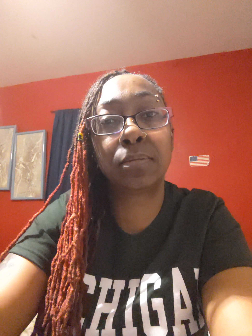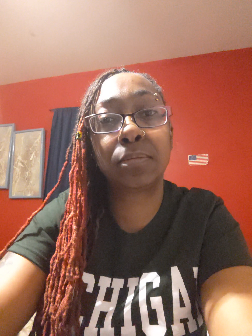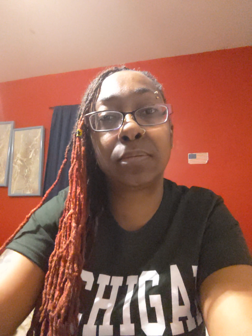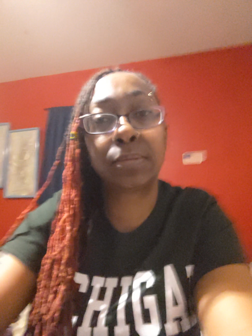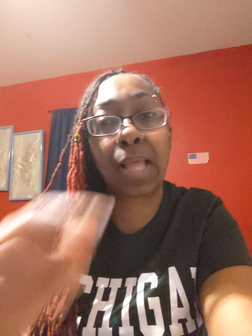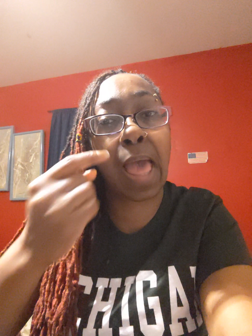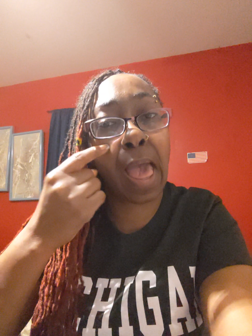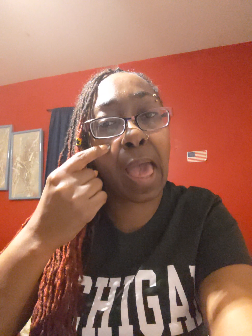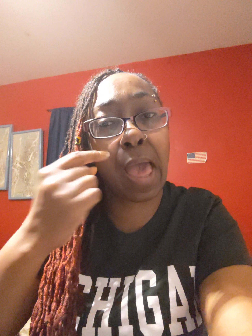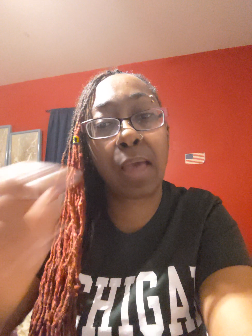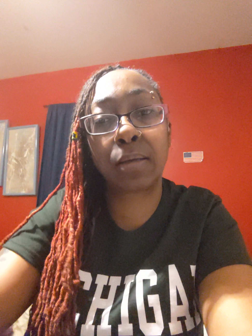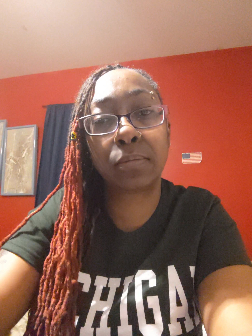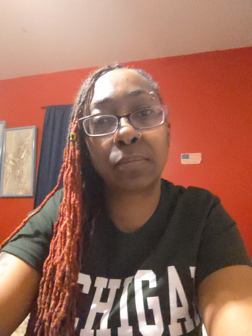eye